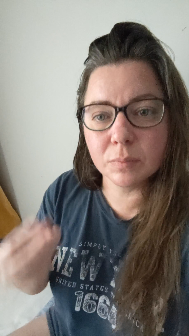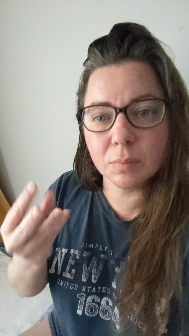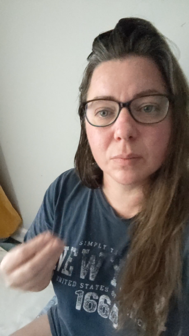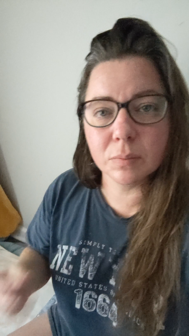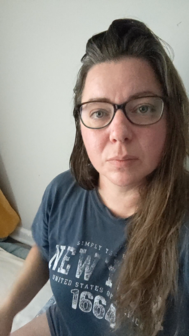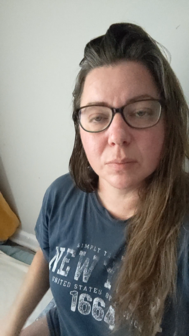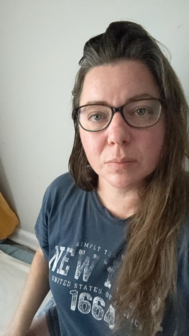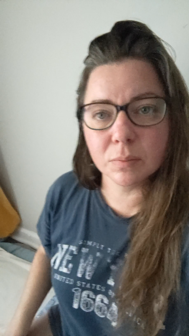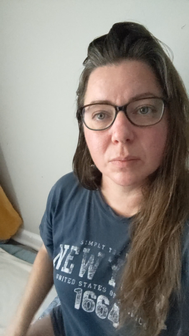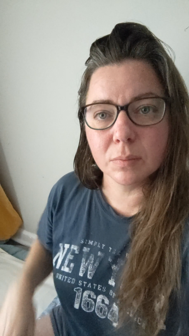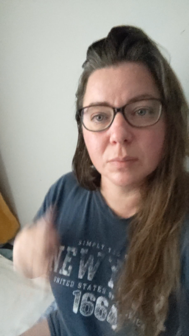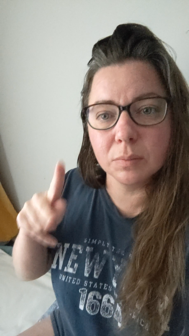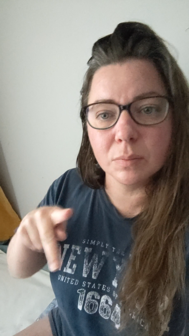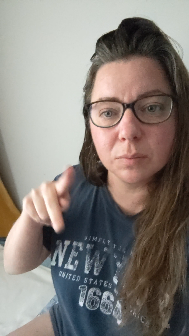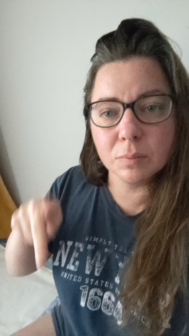people